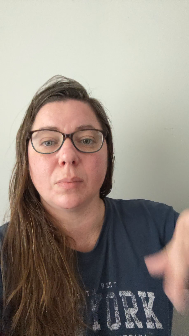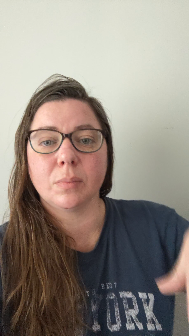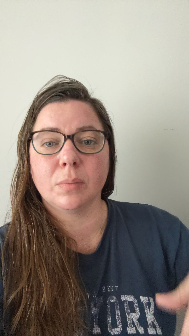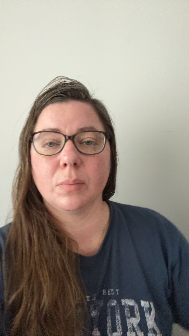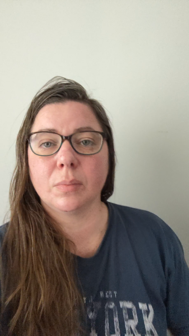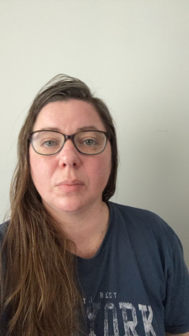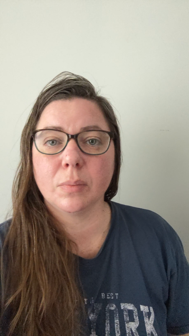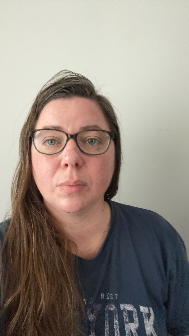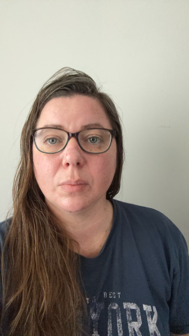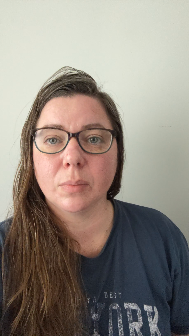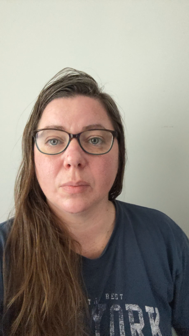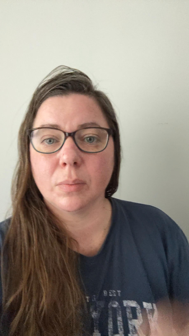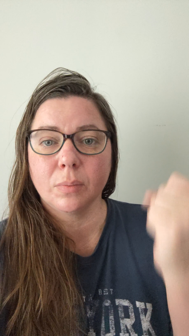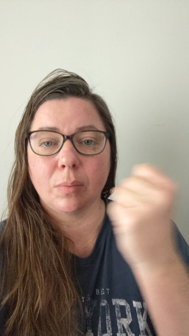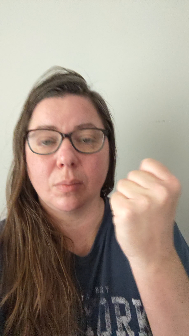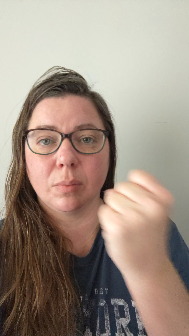cold